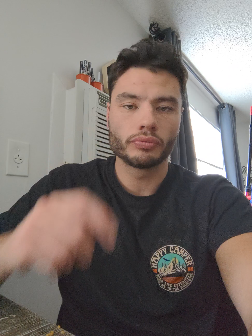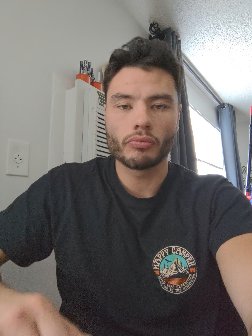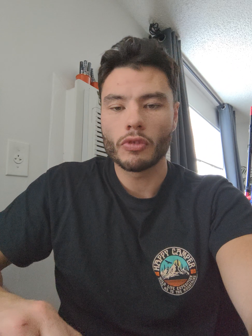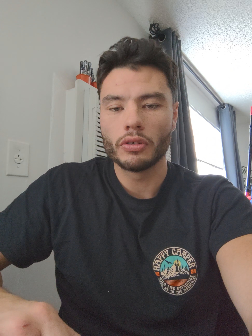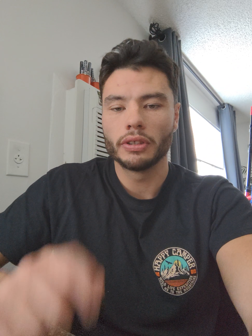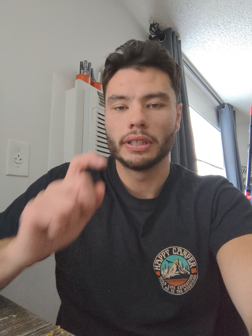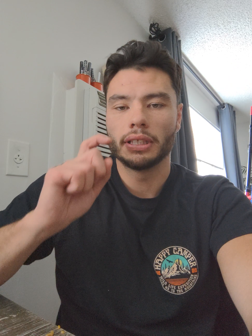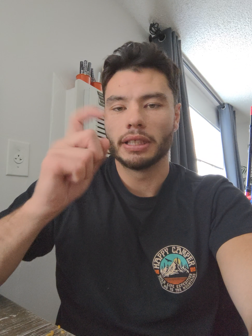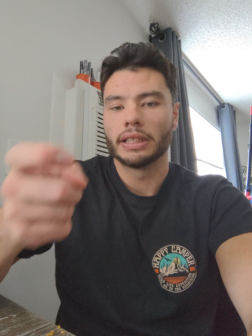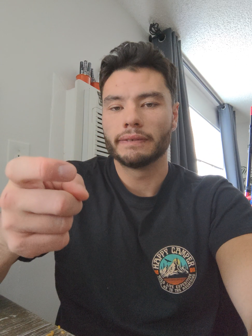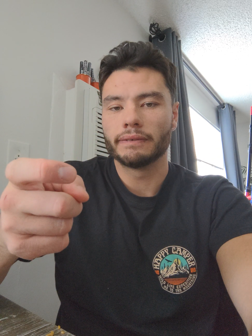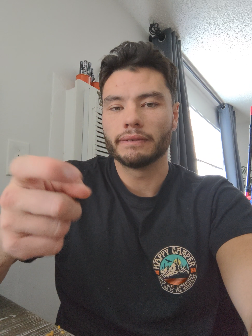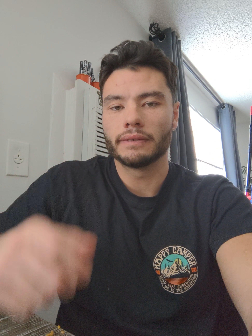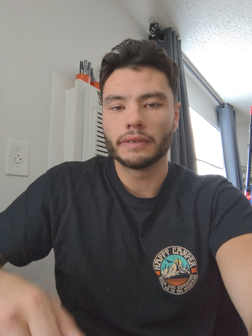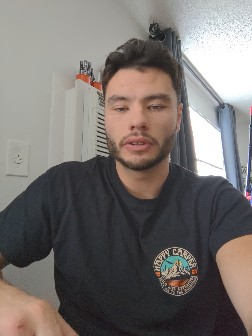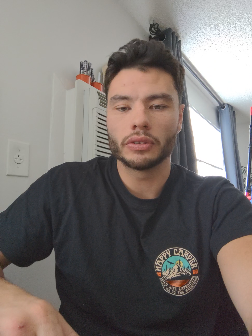gift